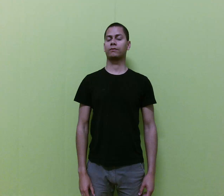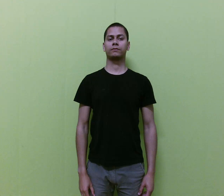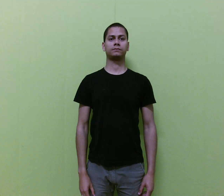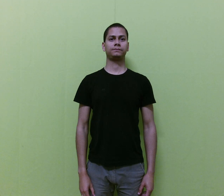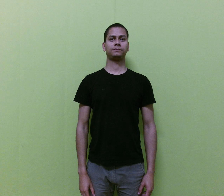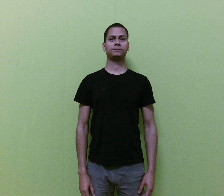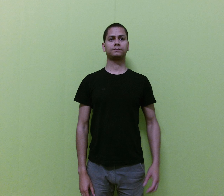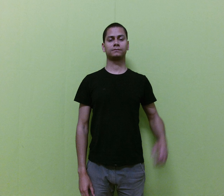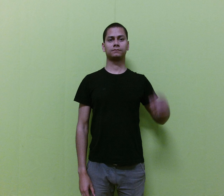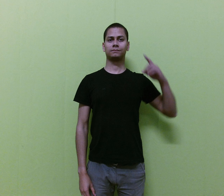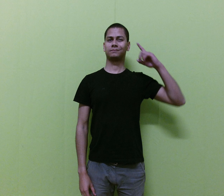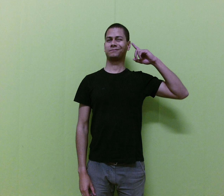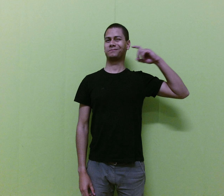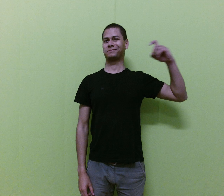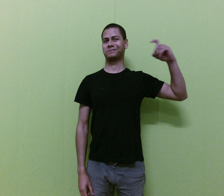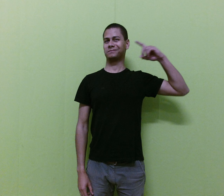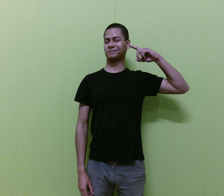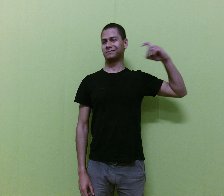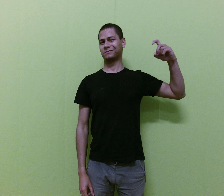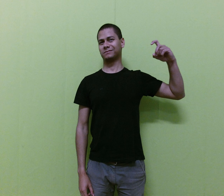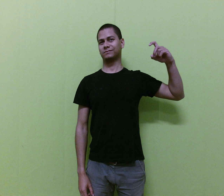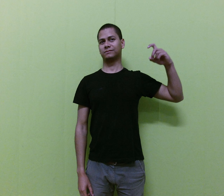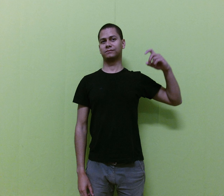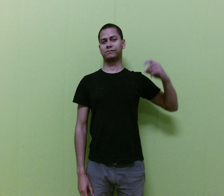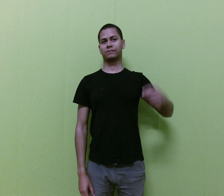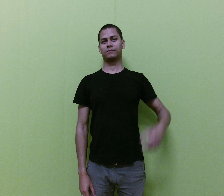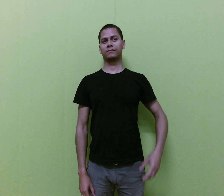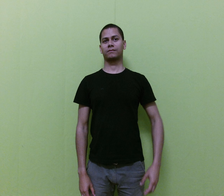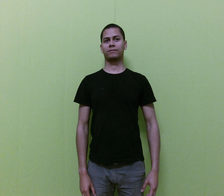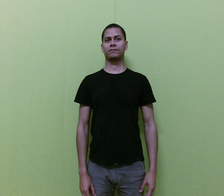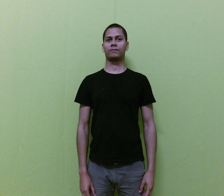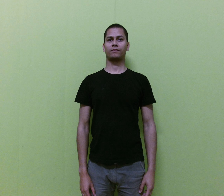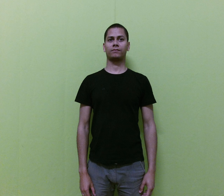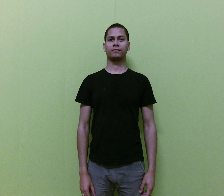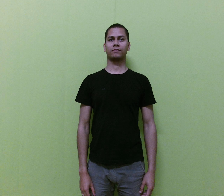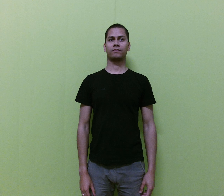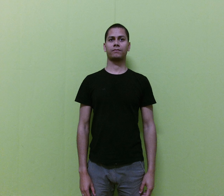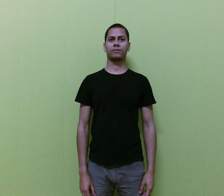barulho